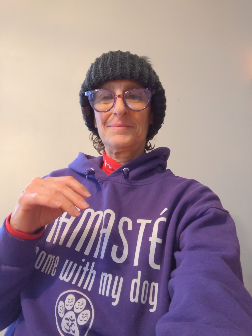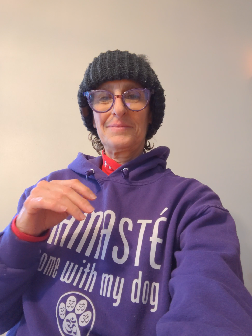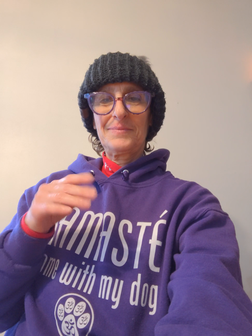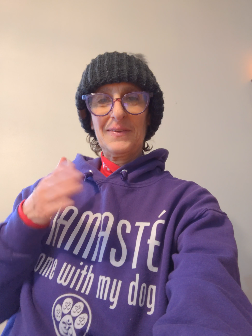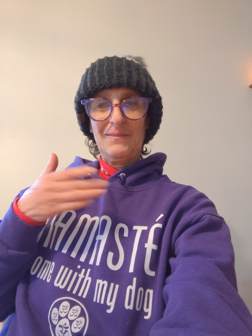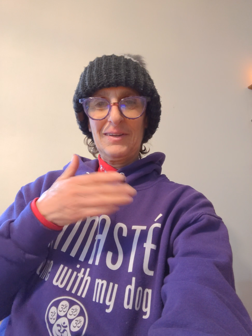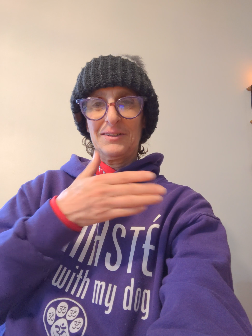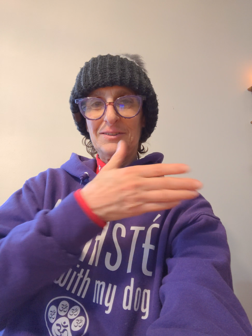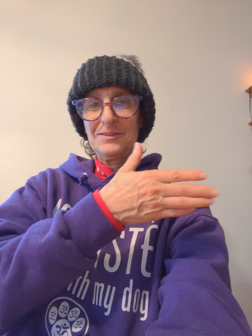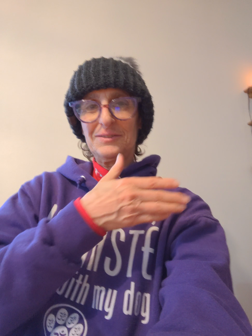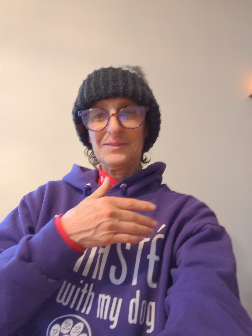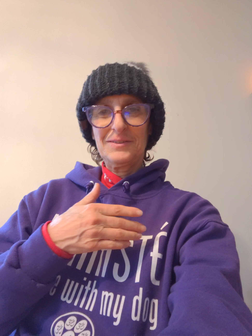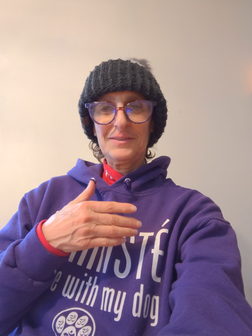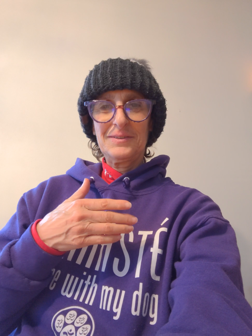fish